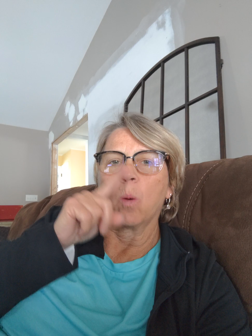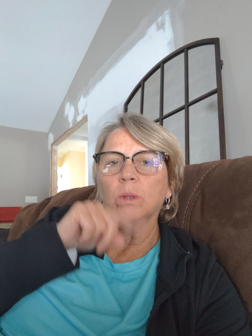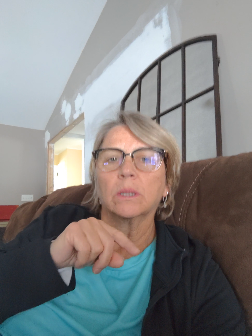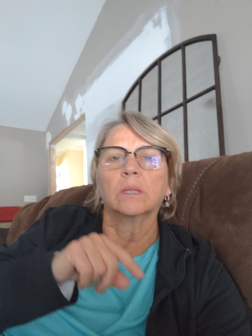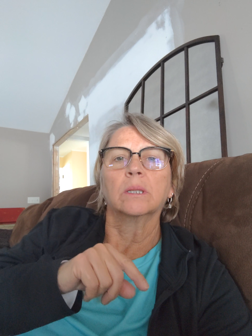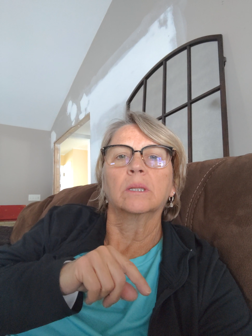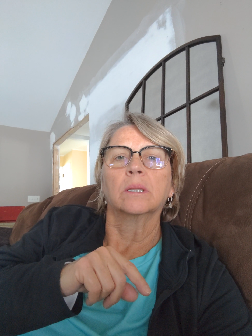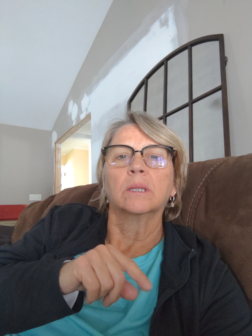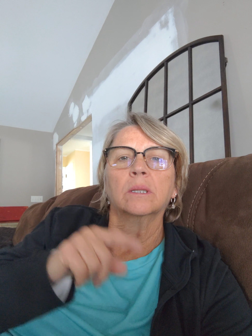mouse